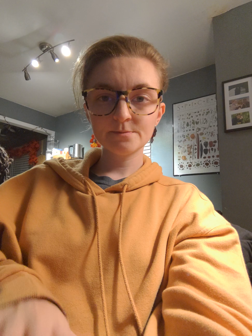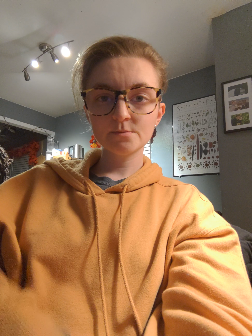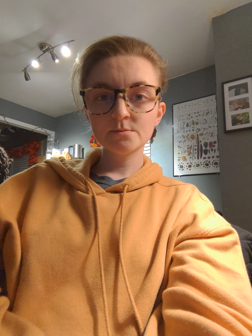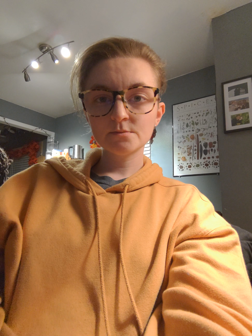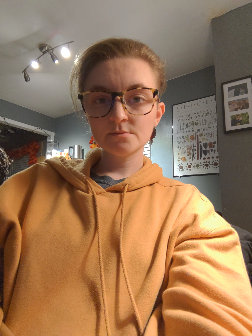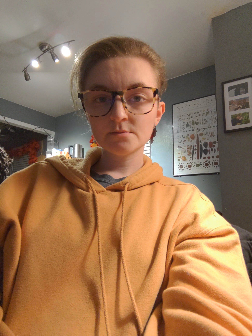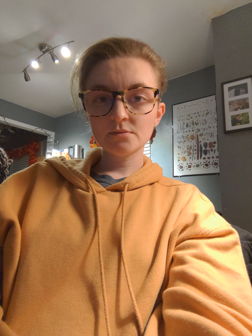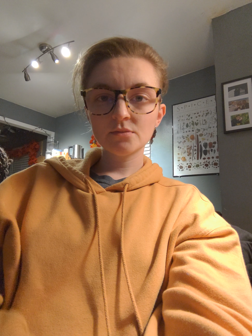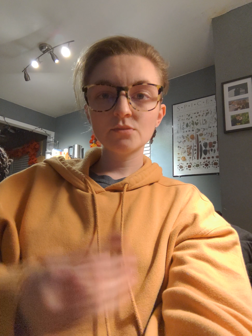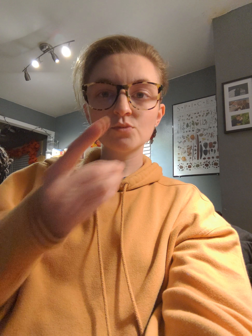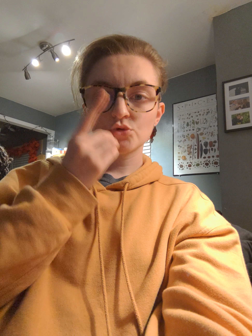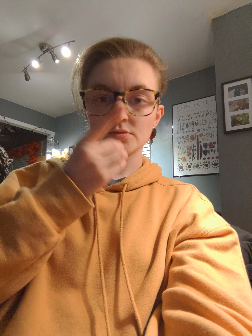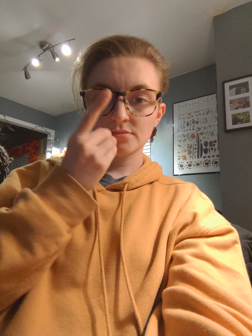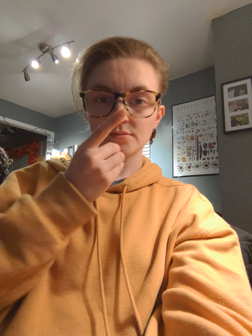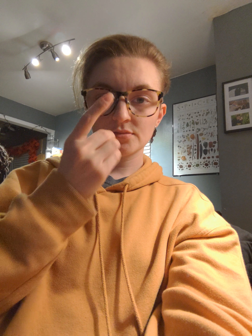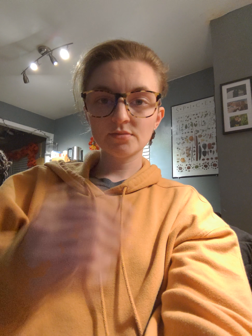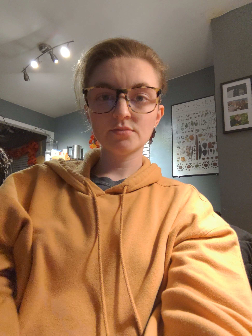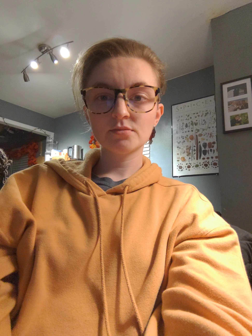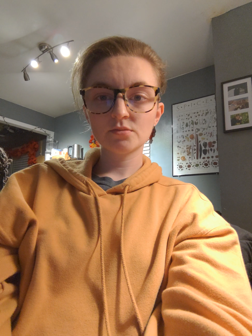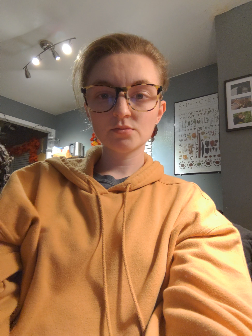dinner